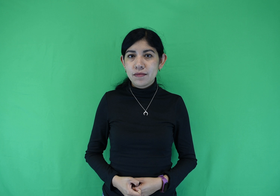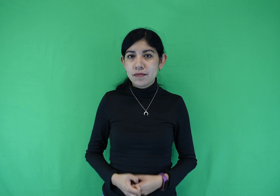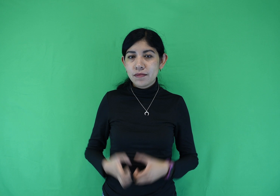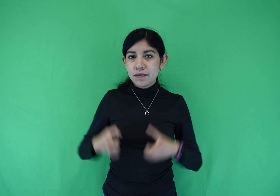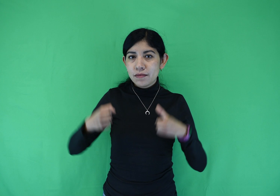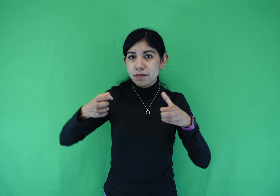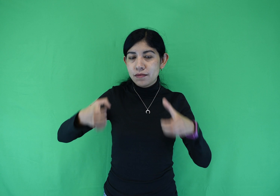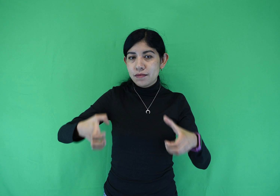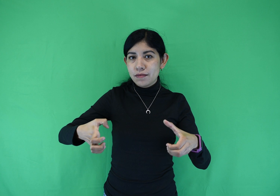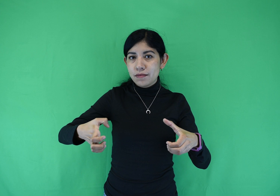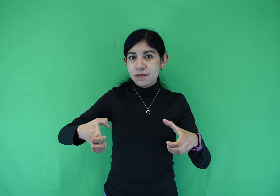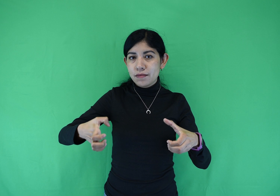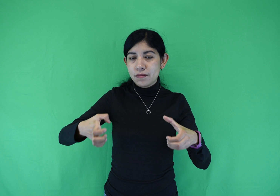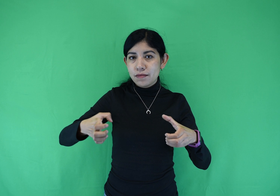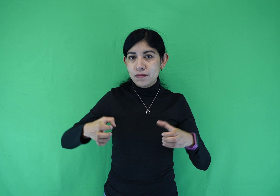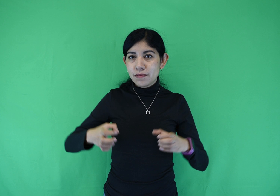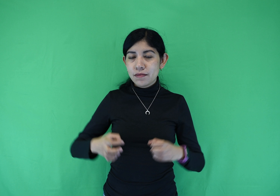estar